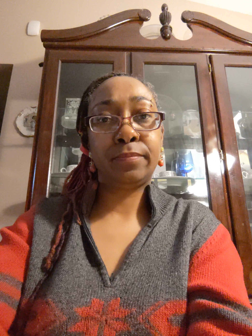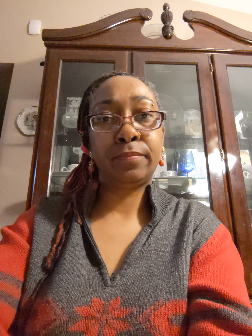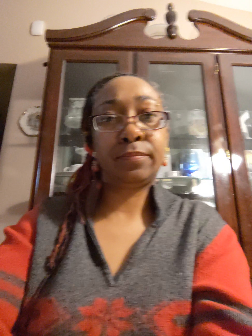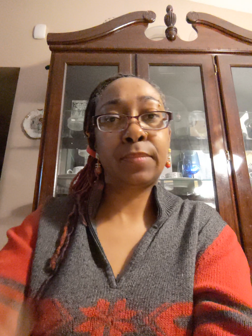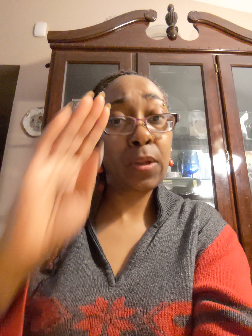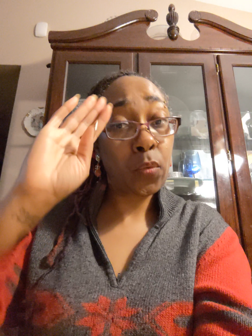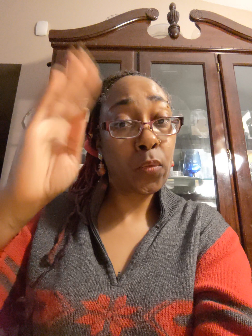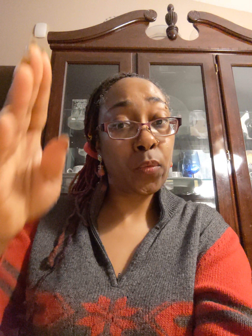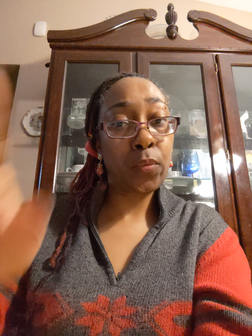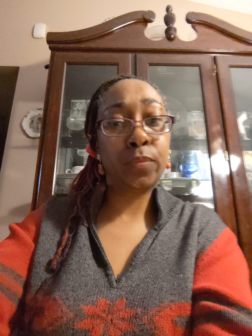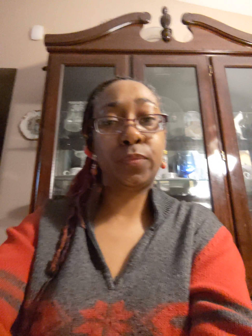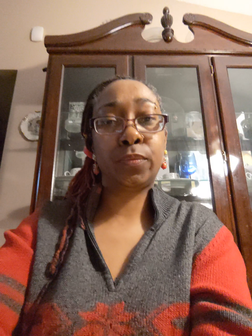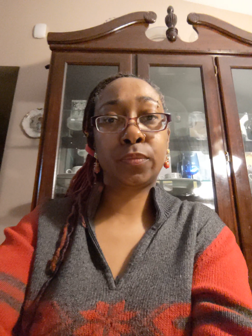hello